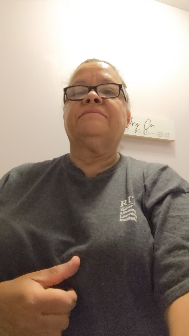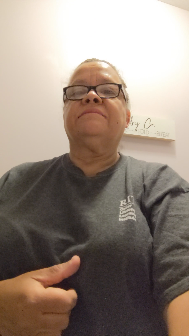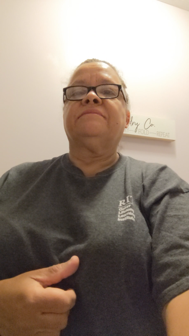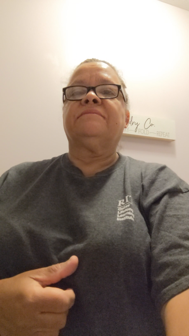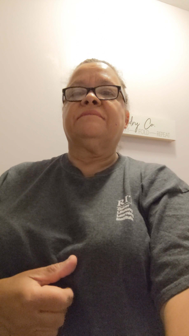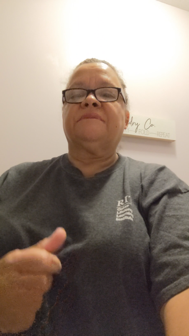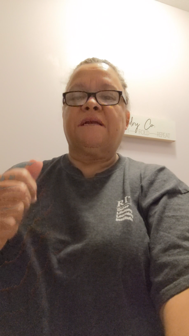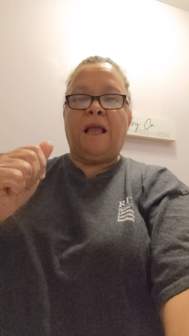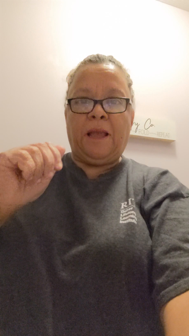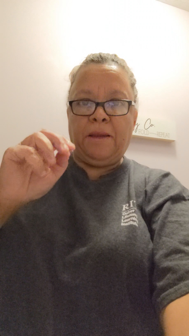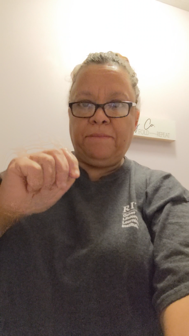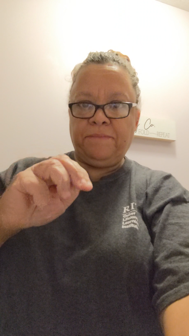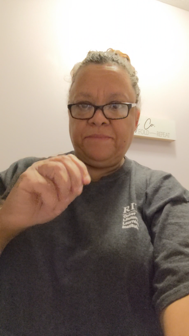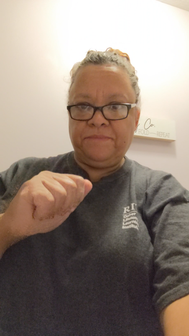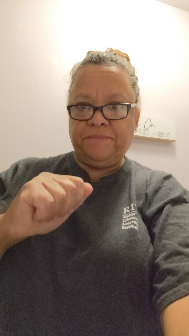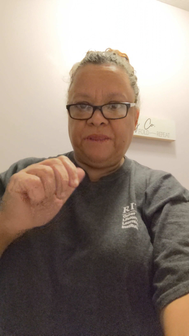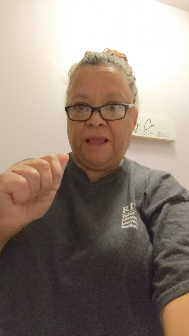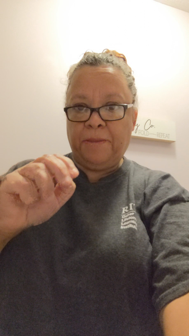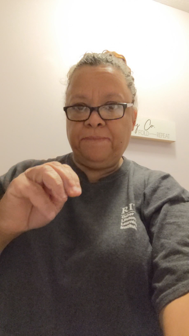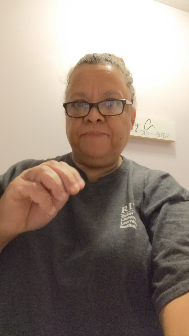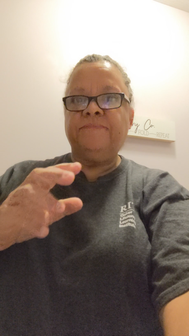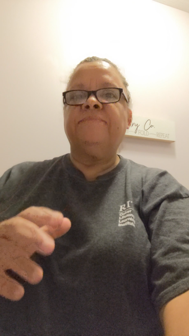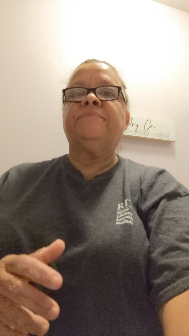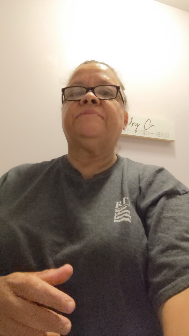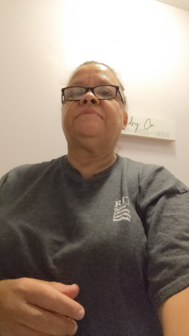am